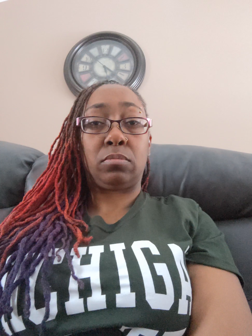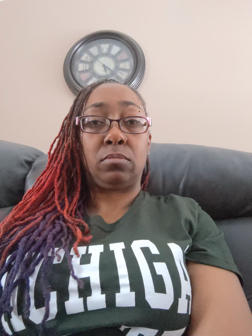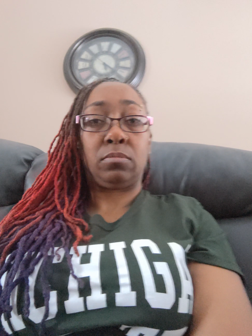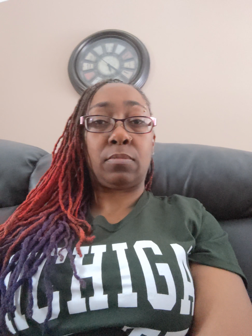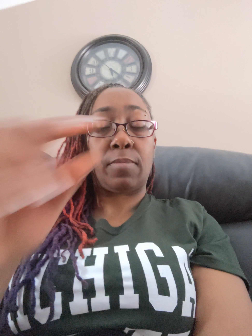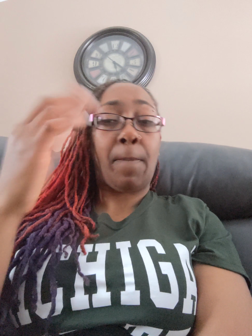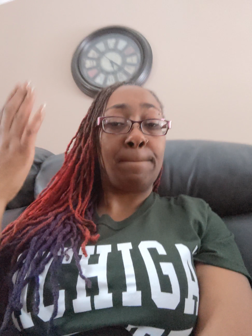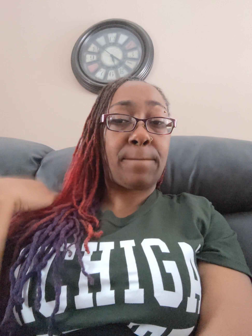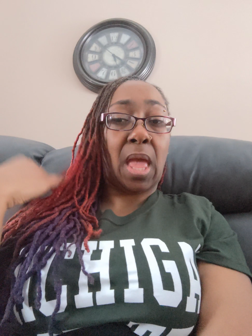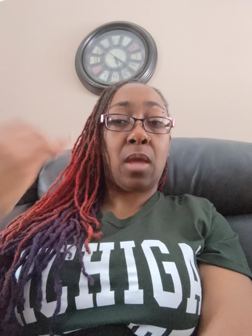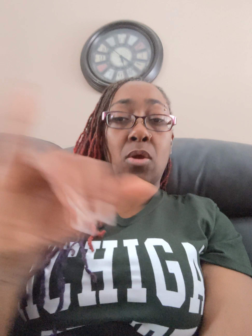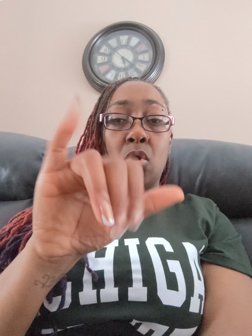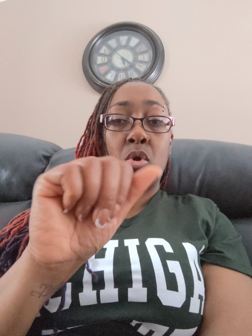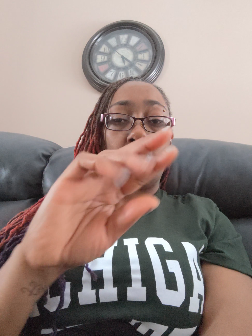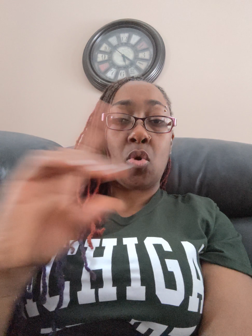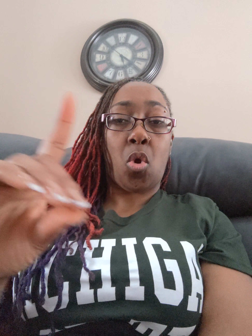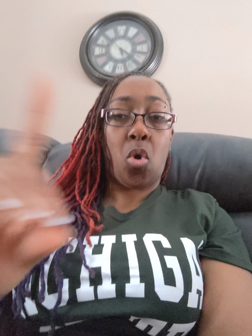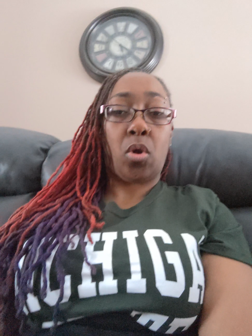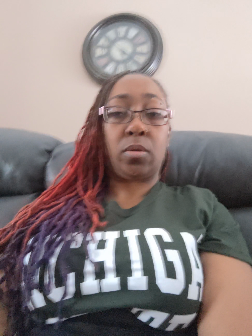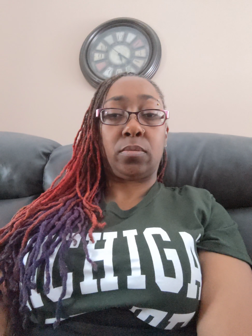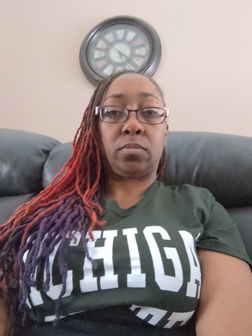backyard